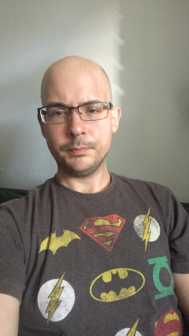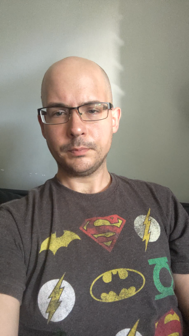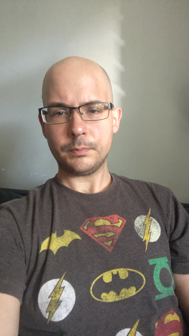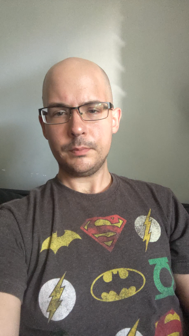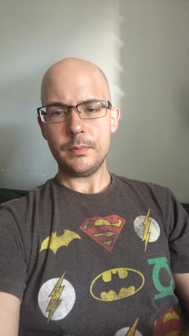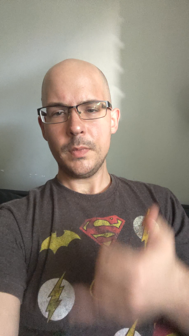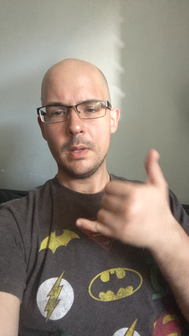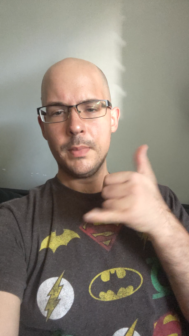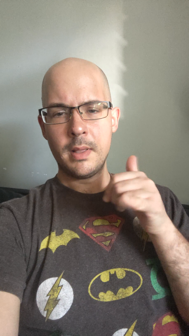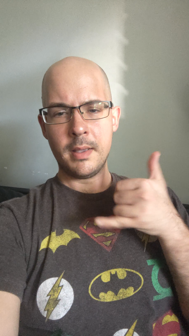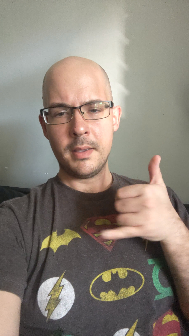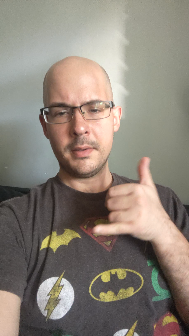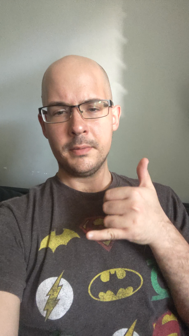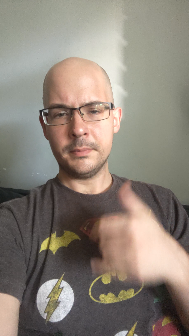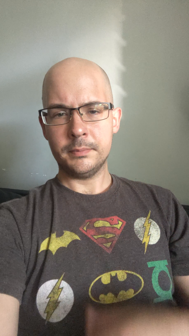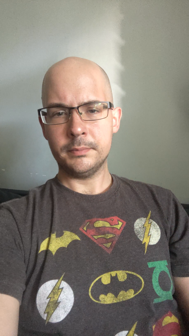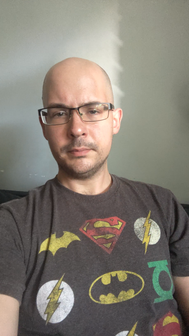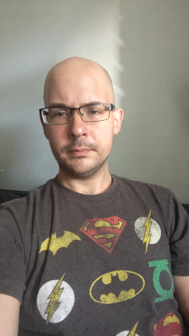play